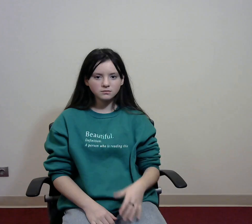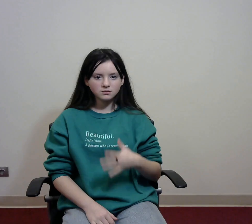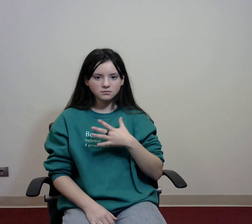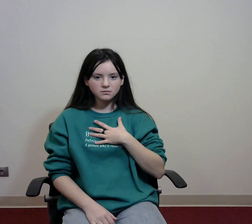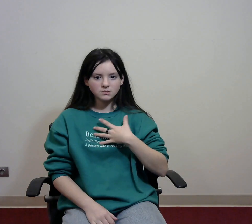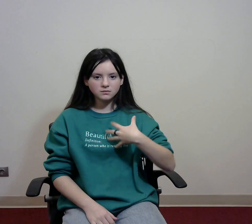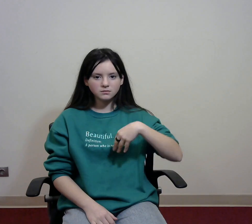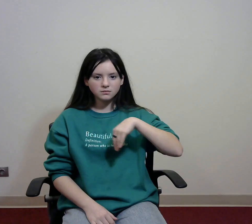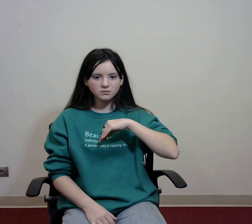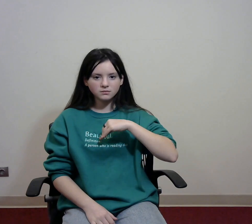biz